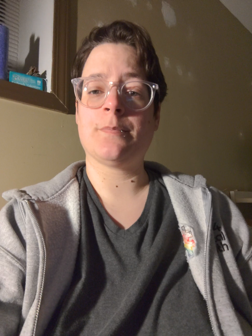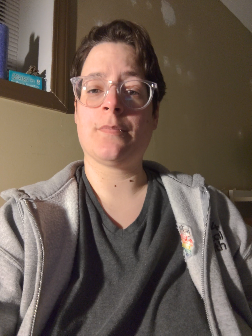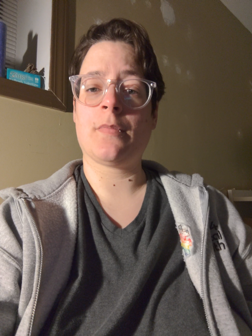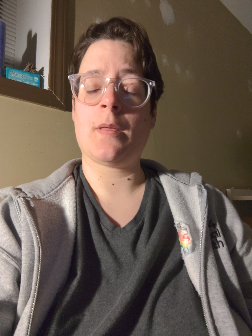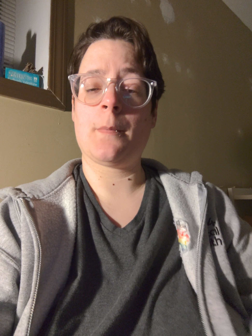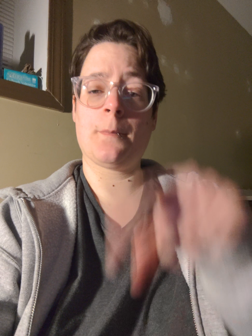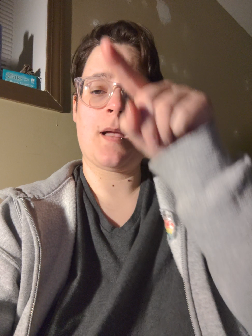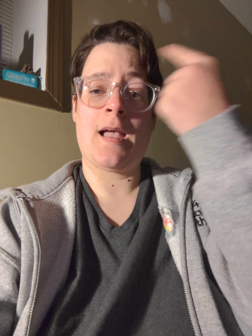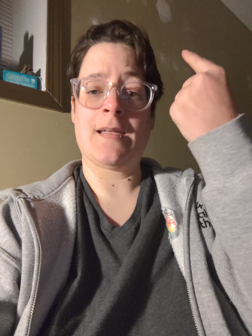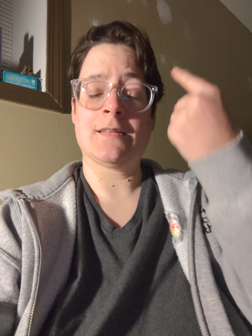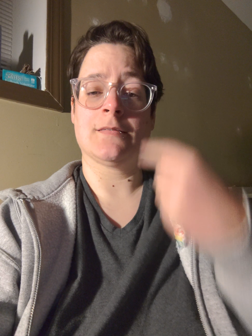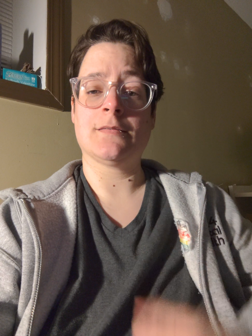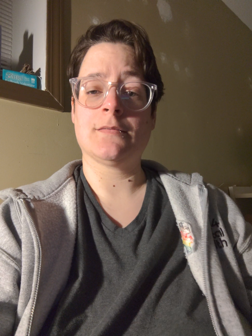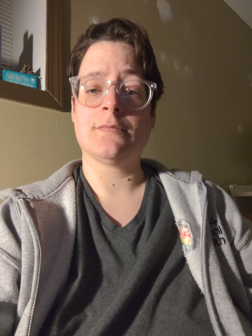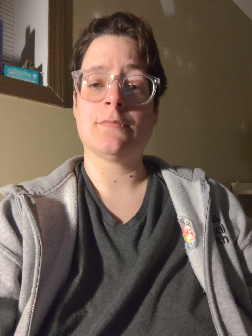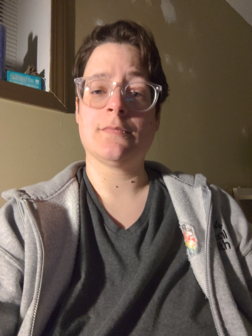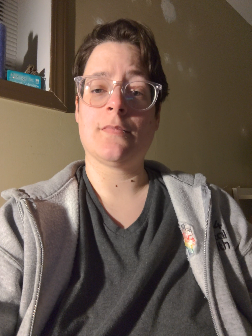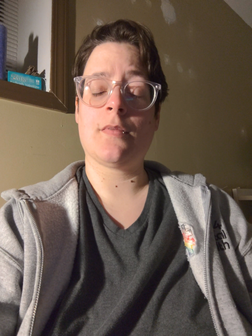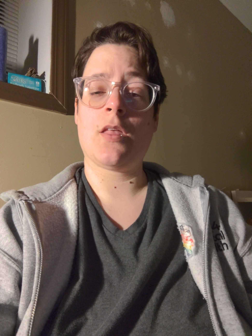black